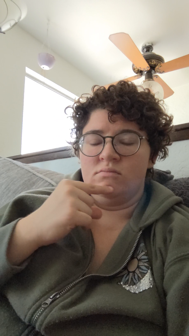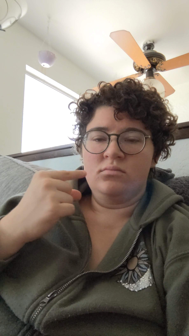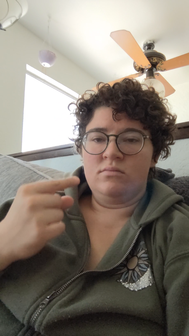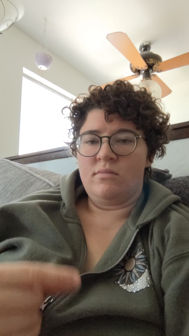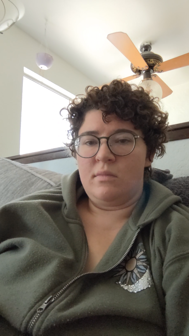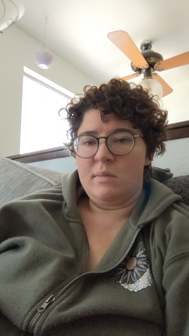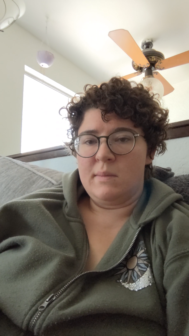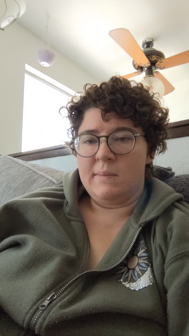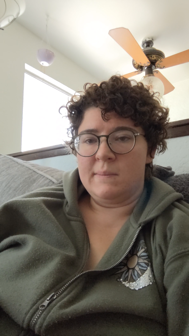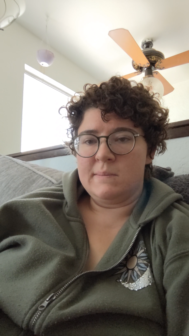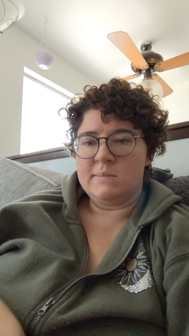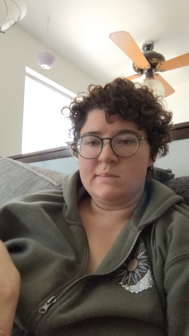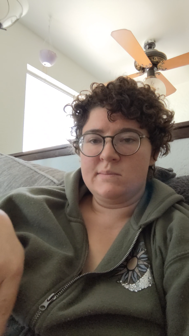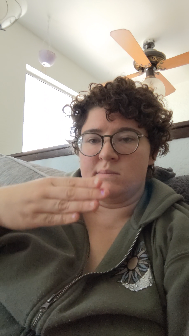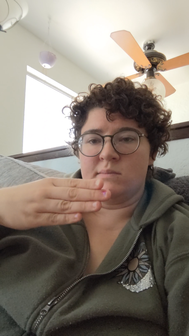kick